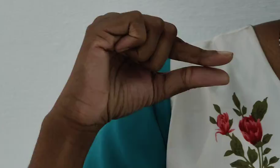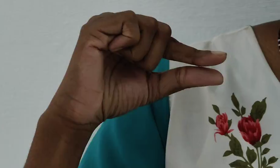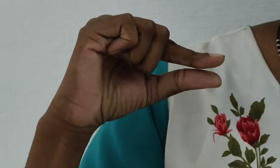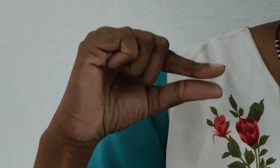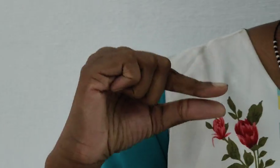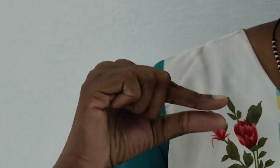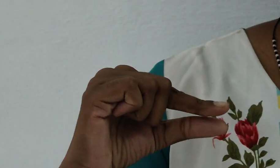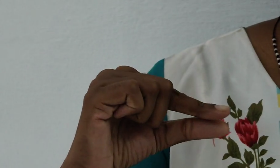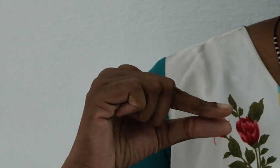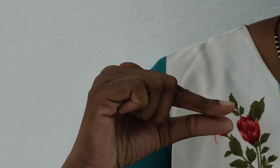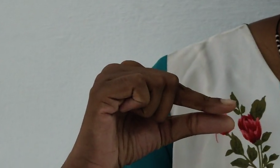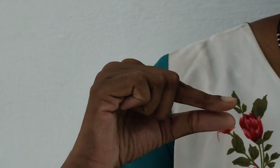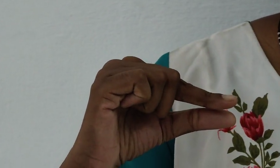ഊ